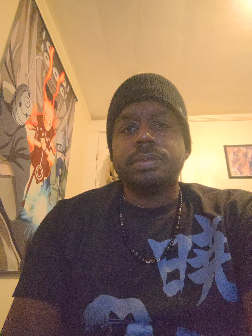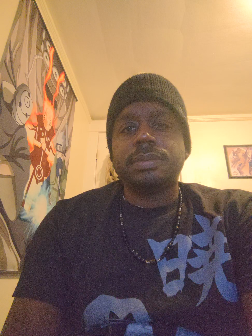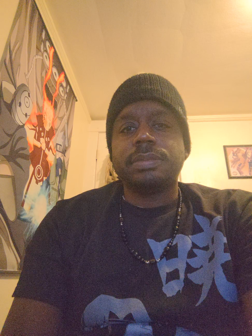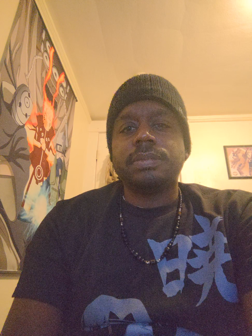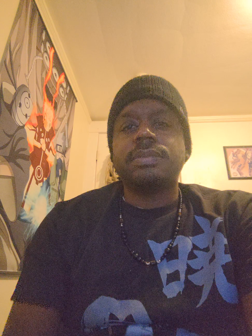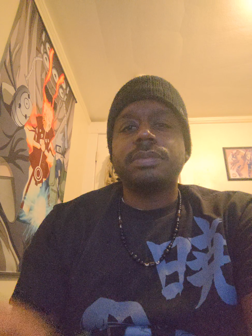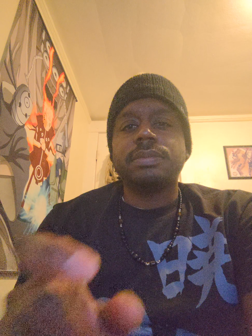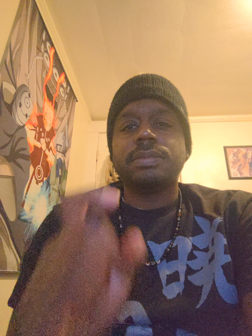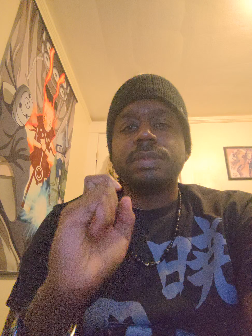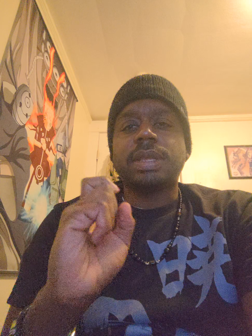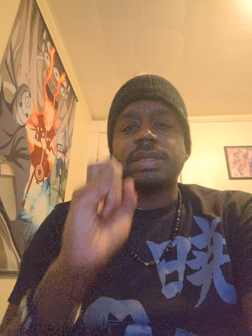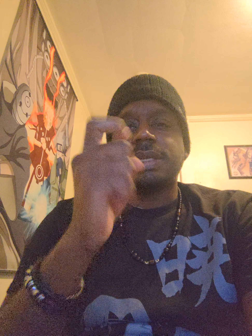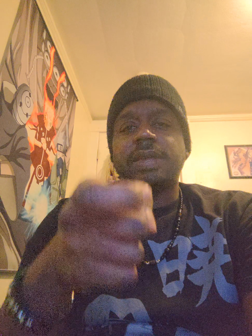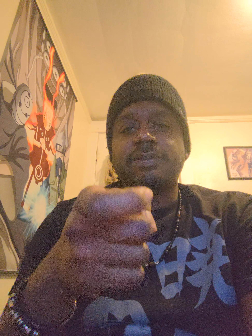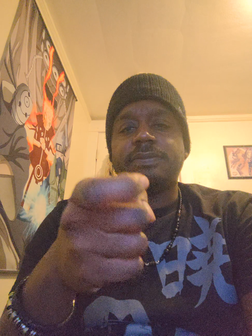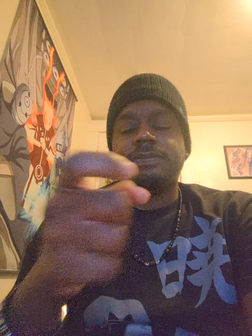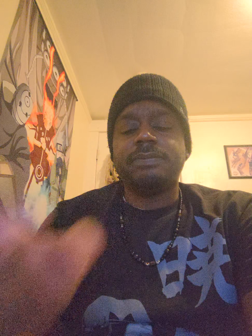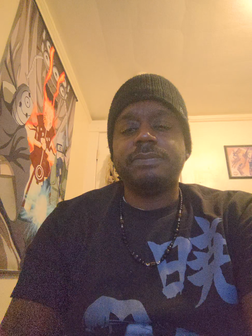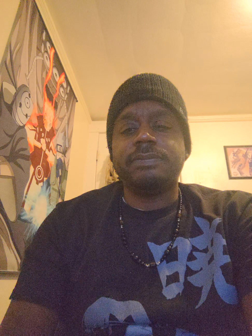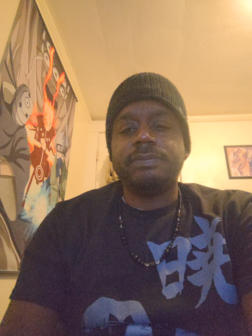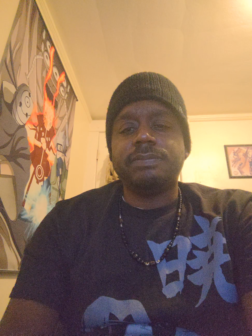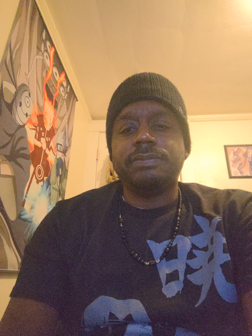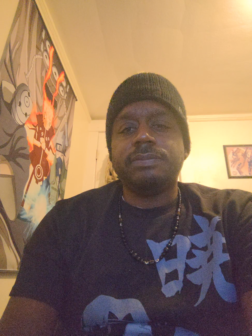gift